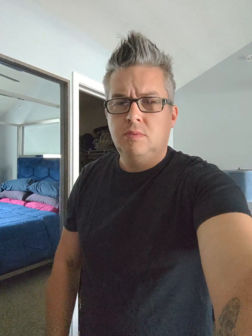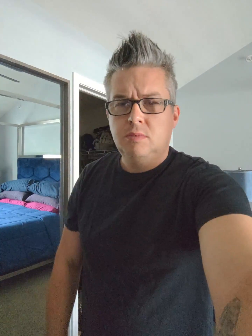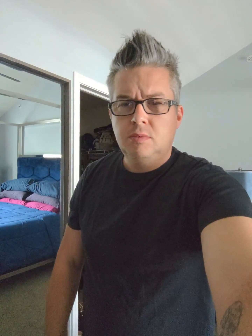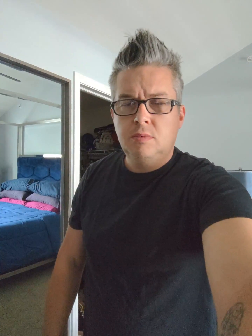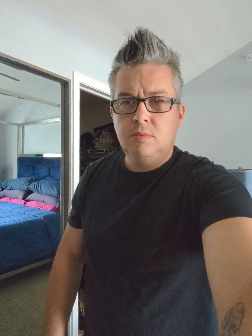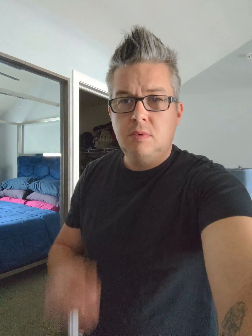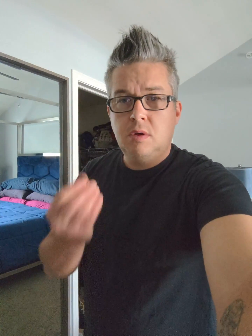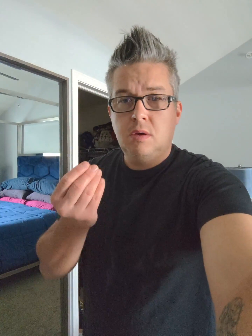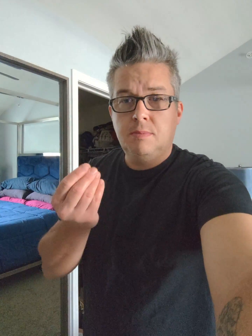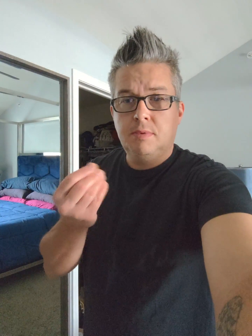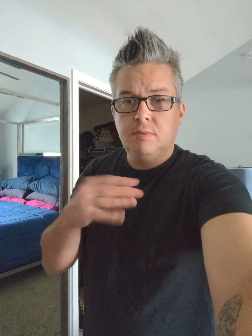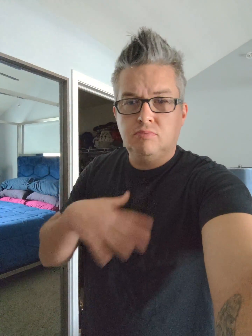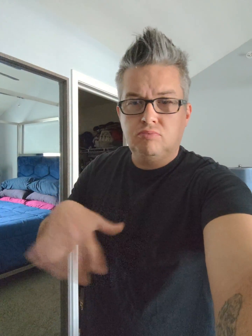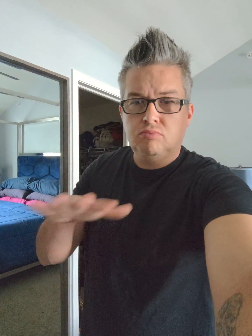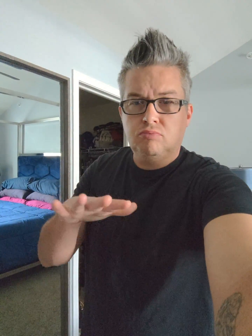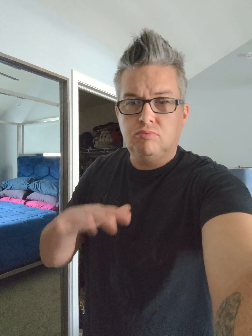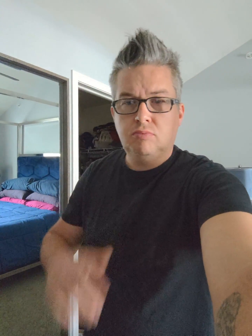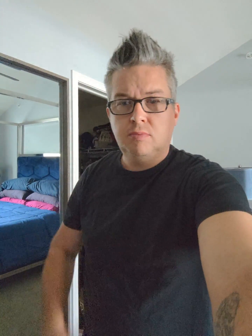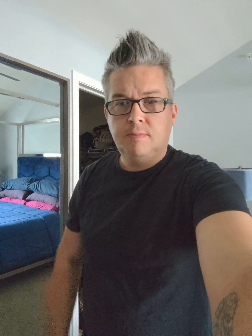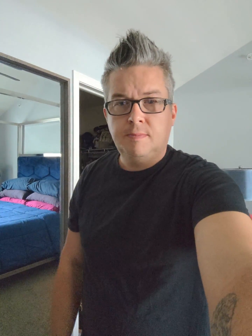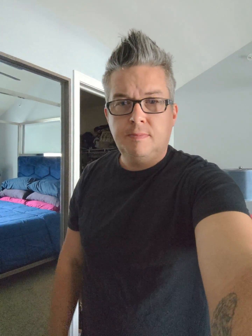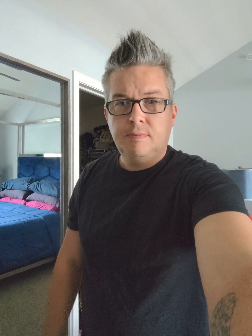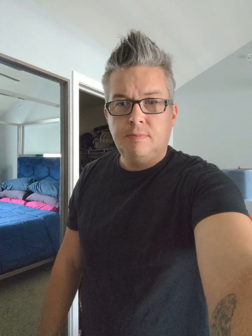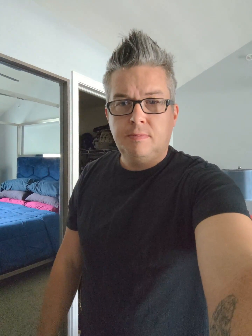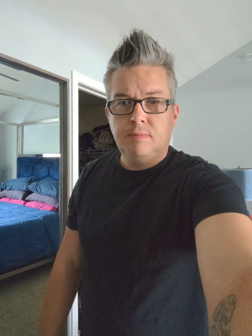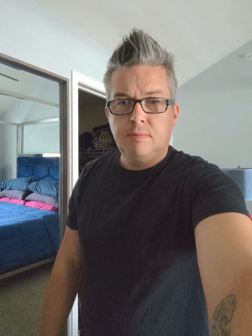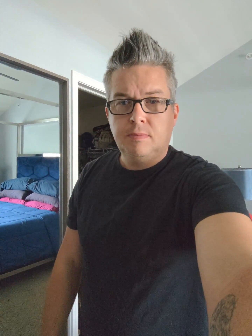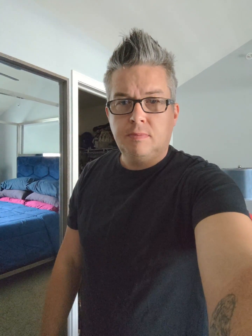garden